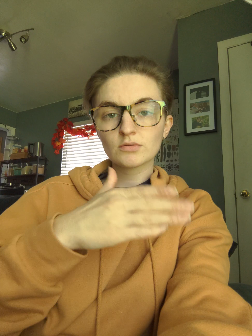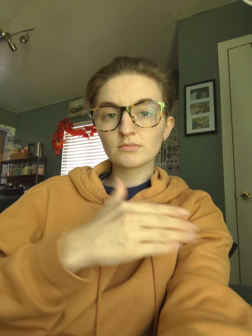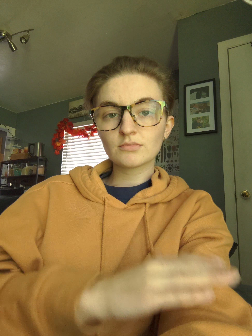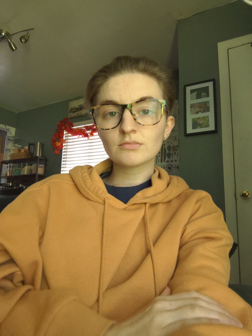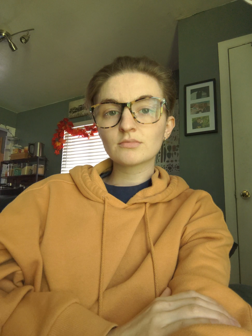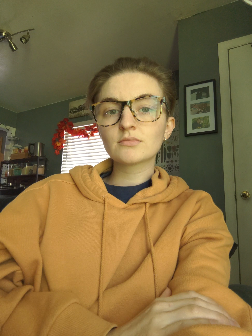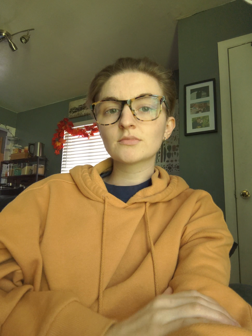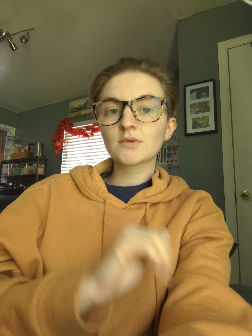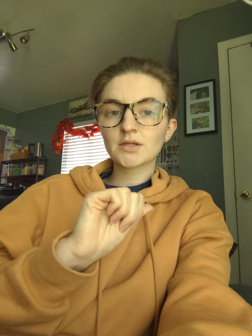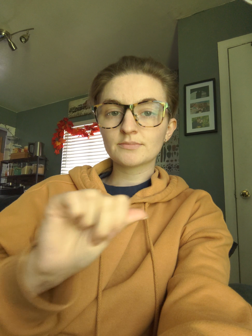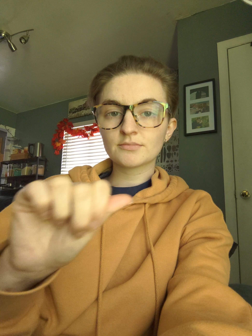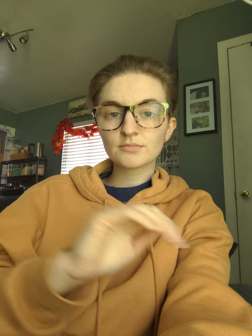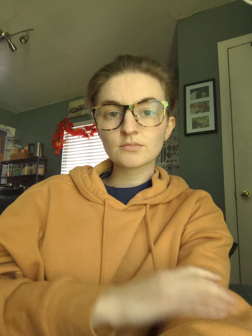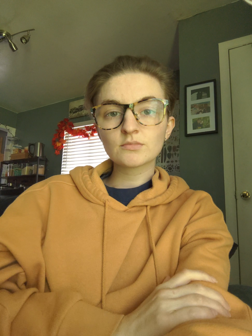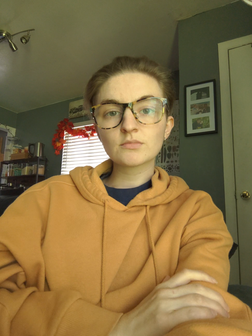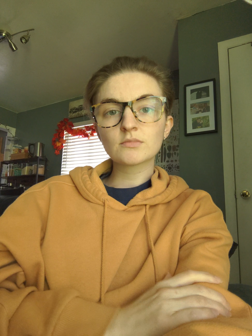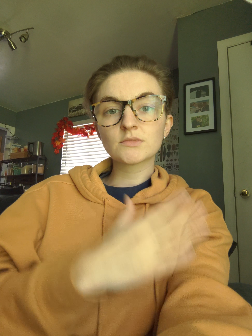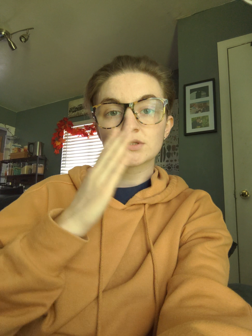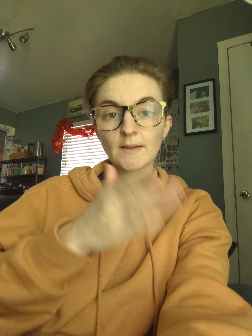a